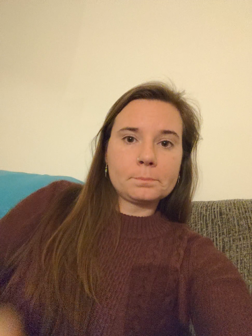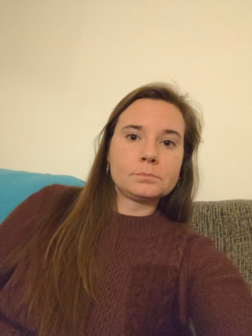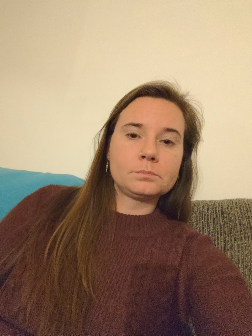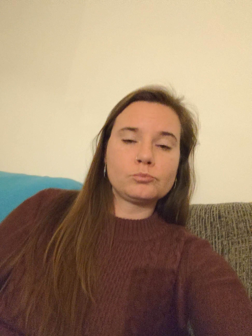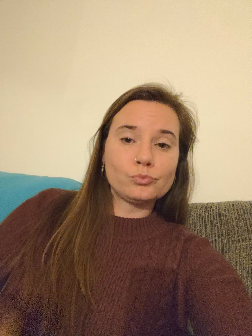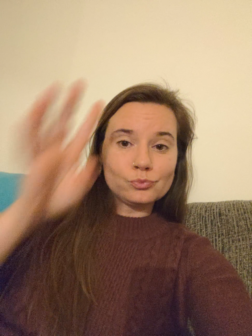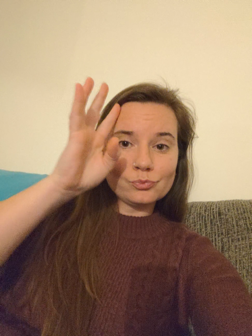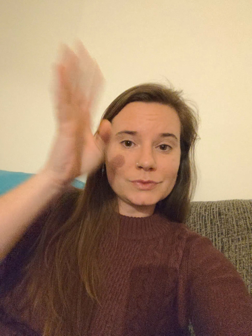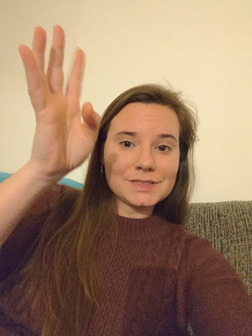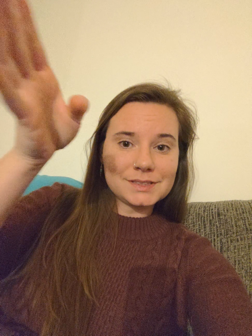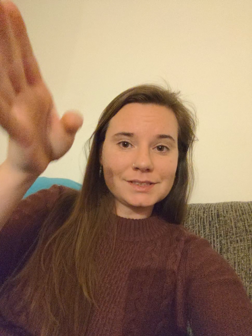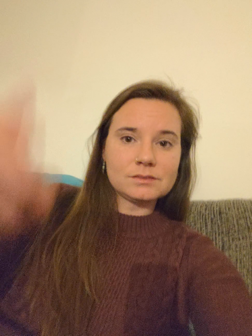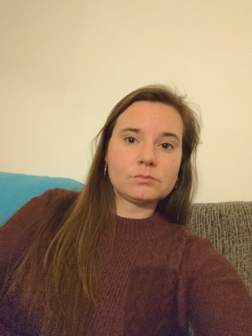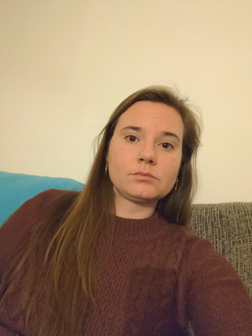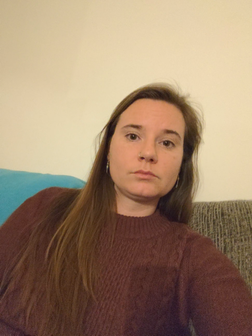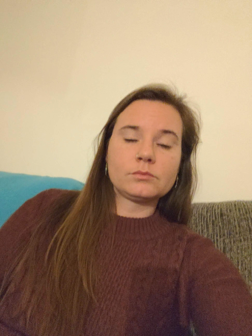pretend